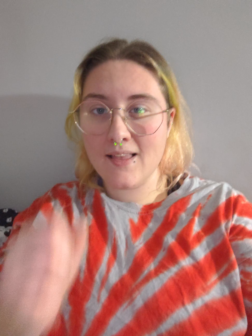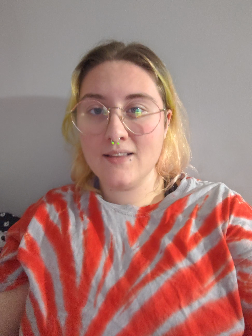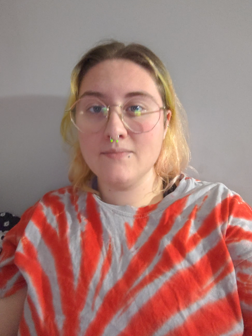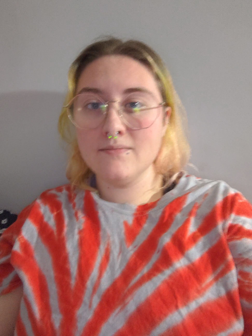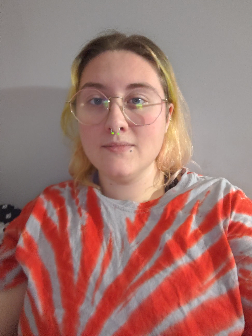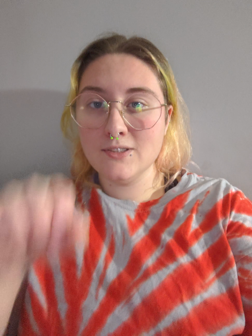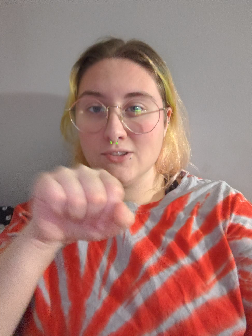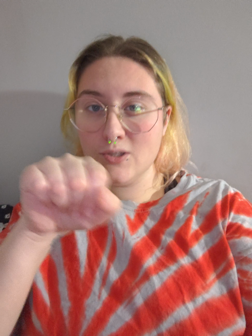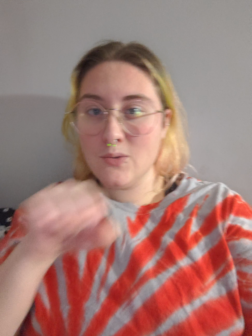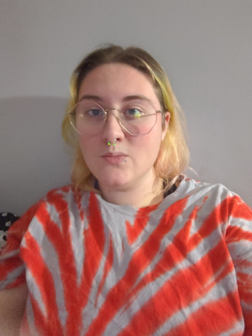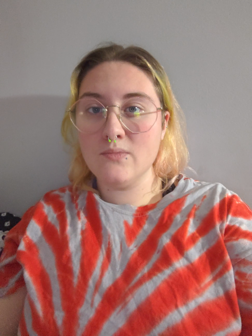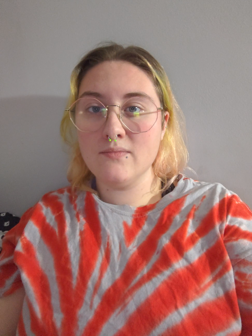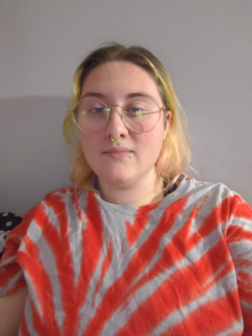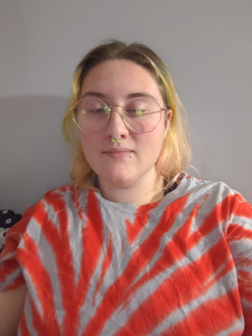shoe